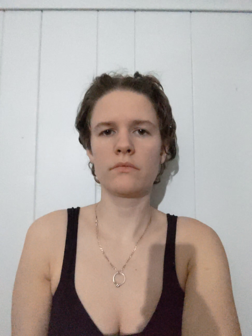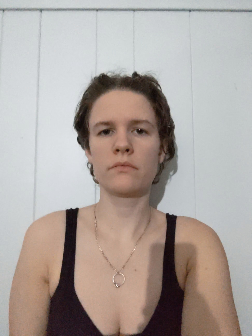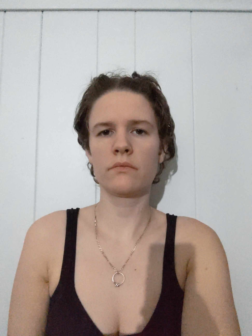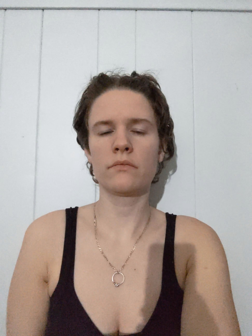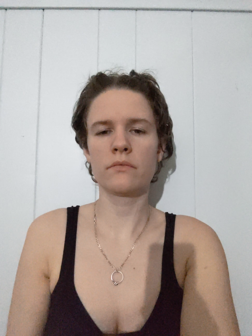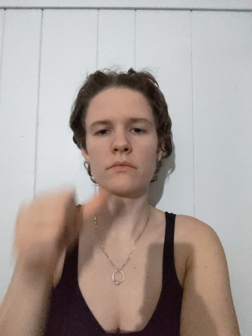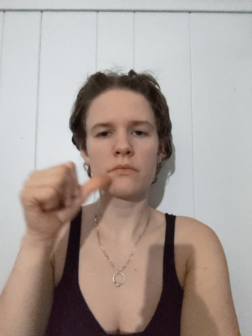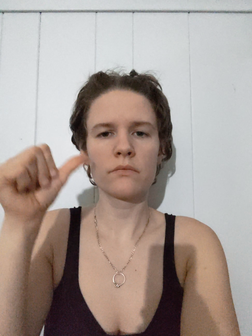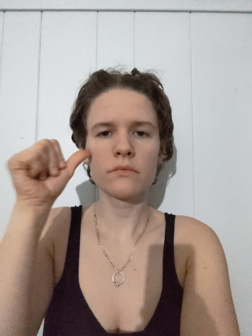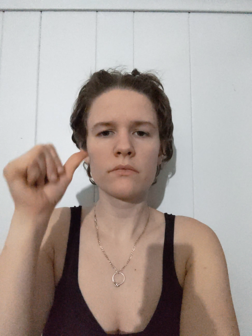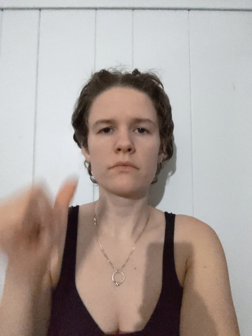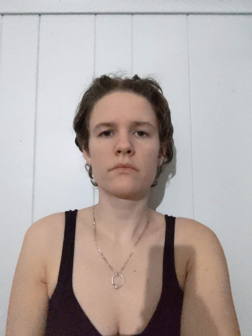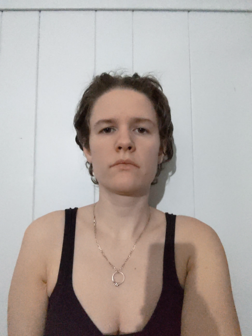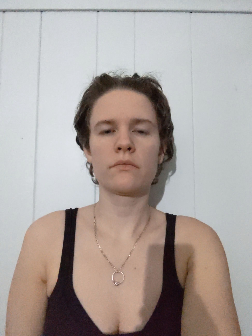yesterday